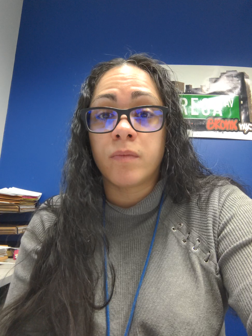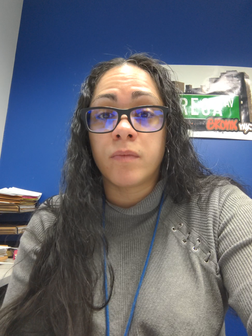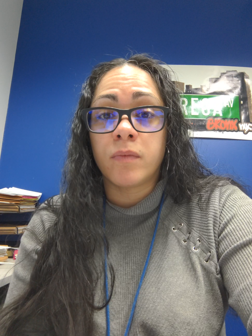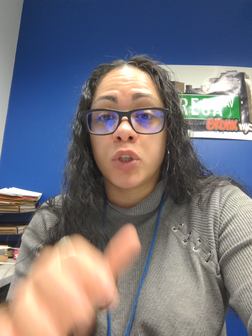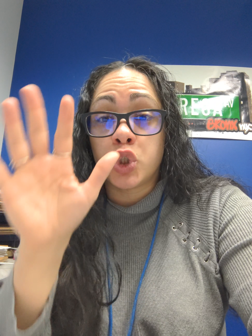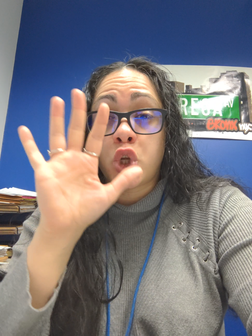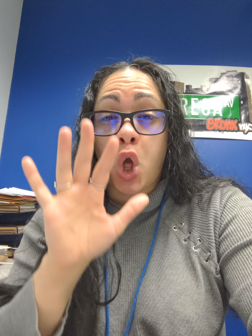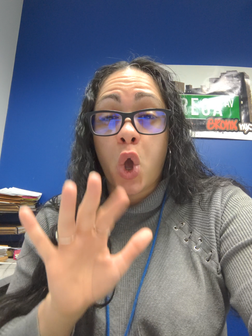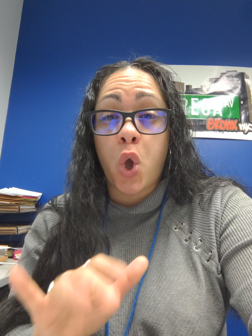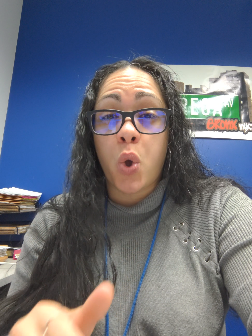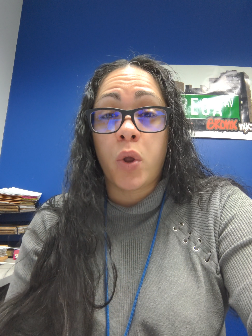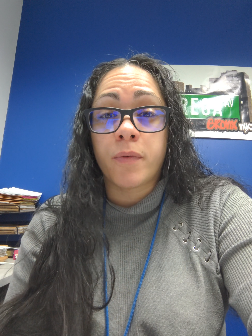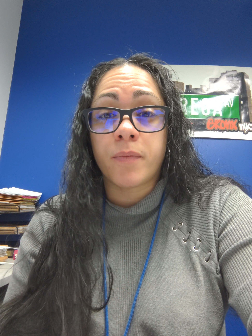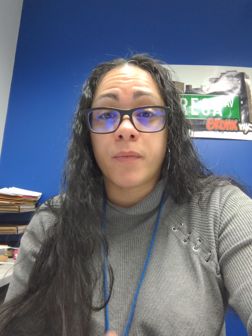snow